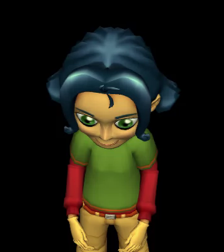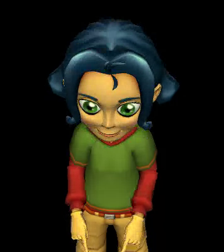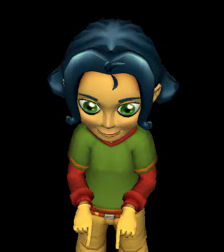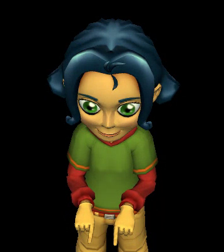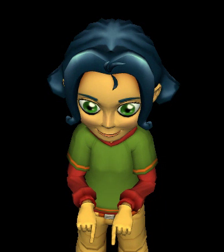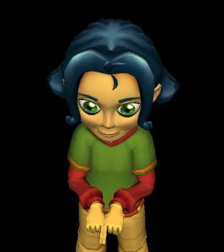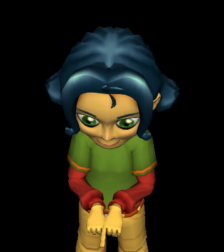أيضا